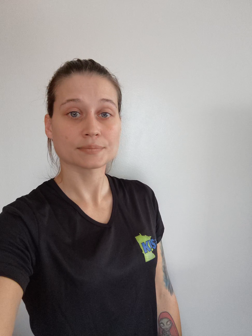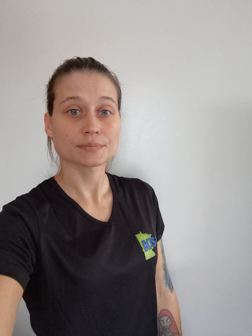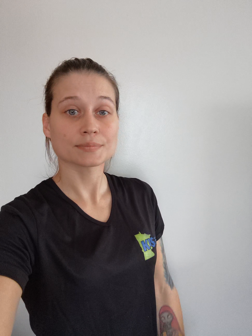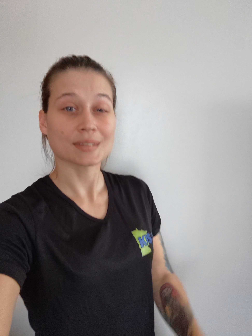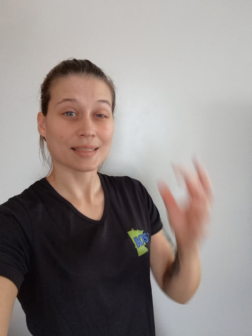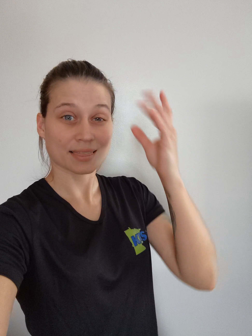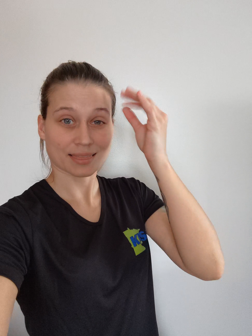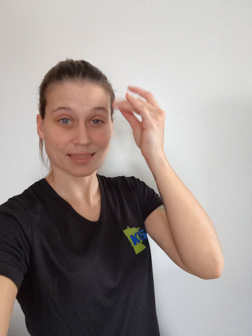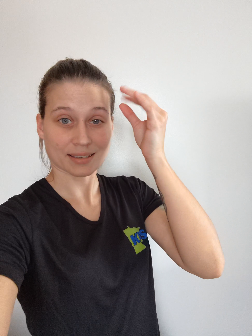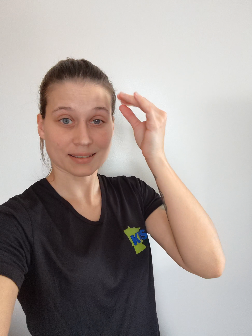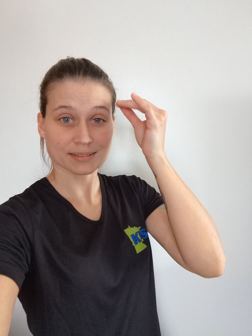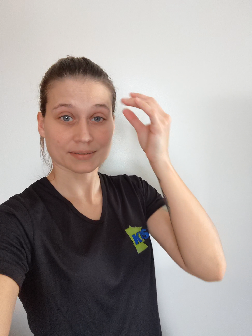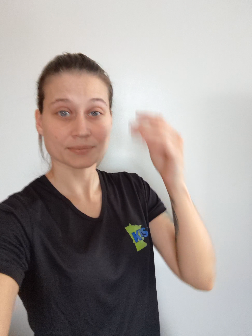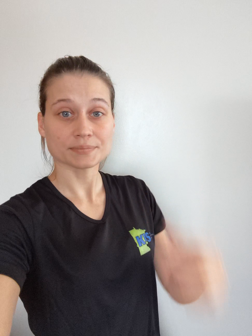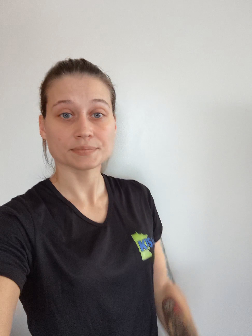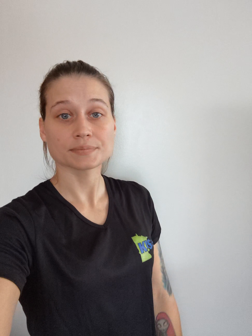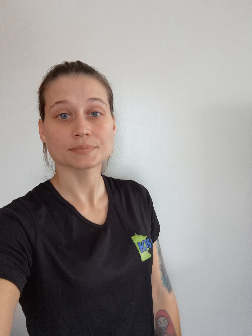think